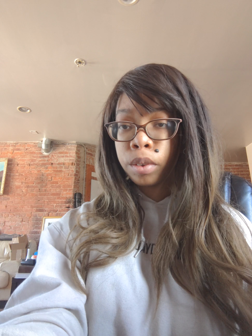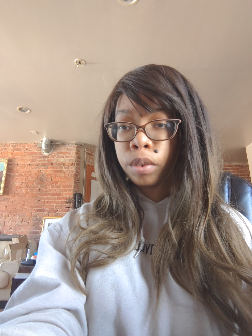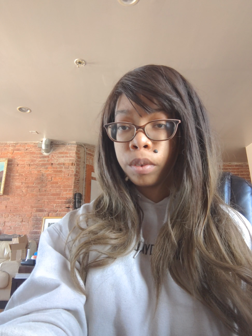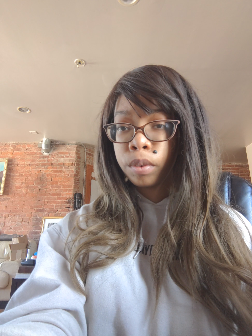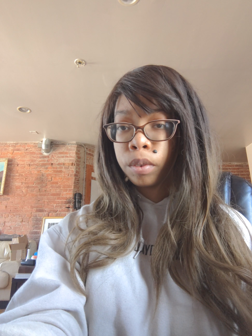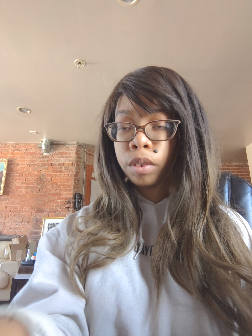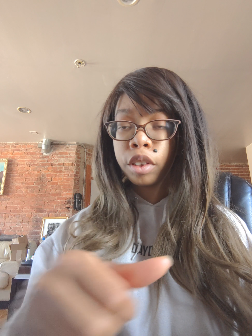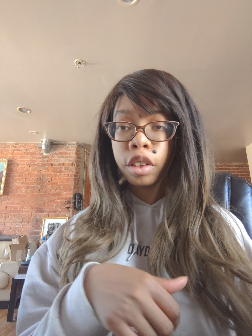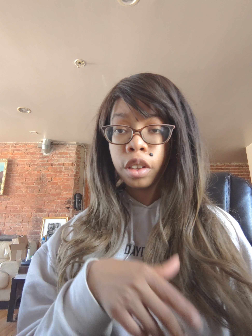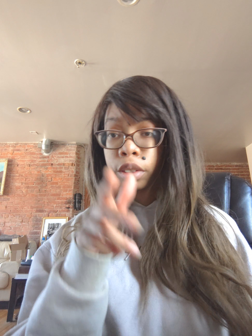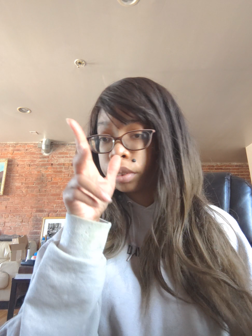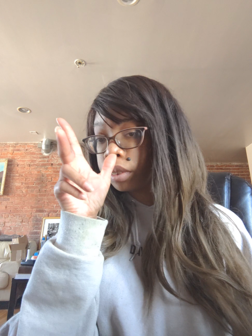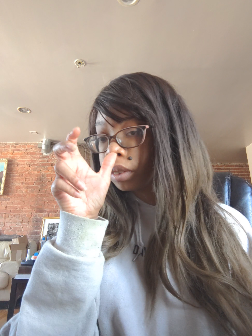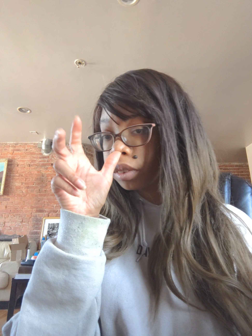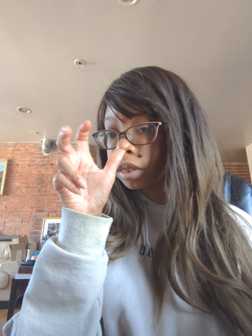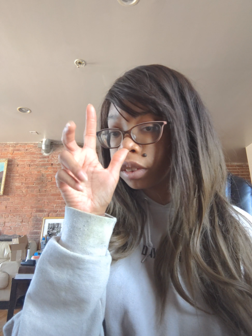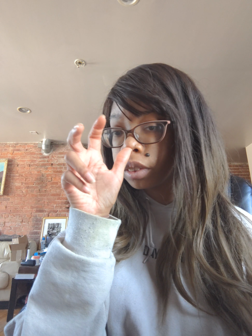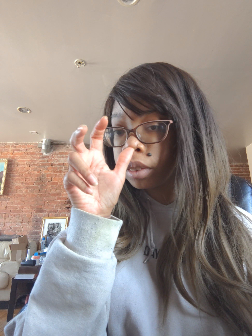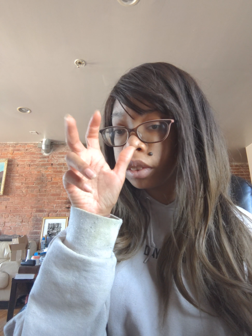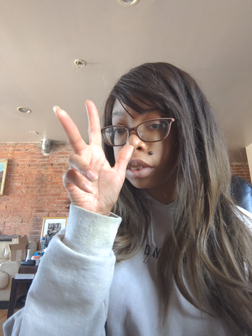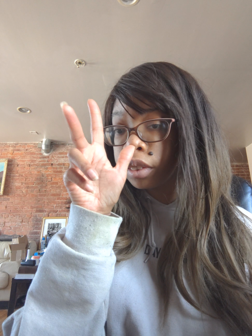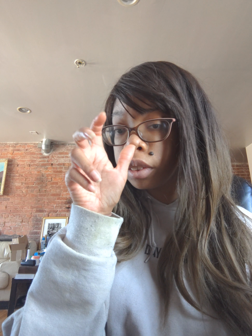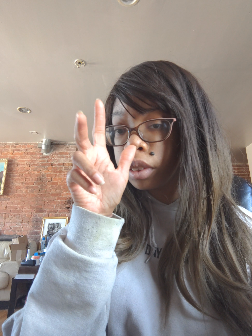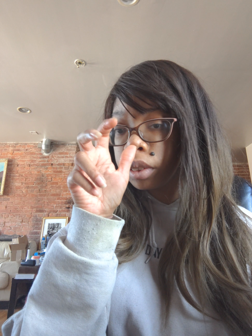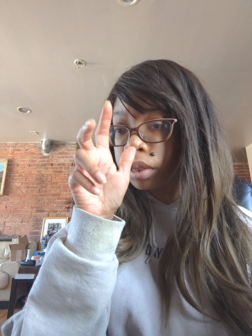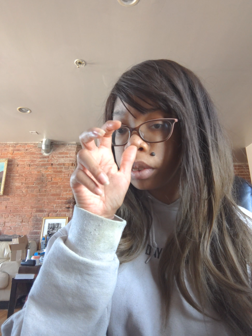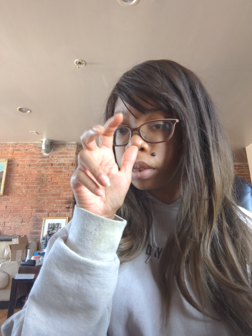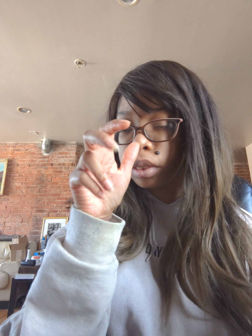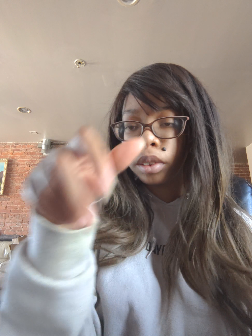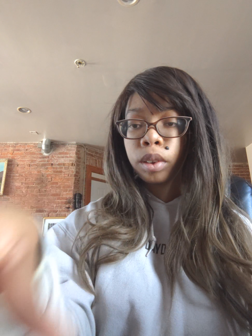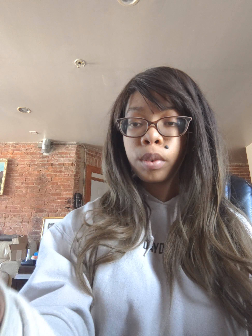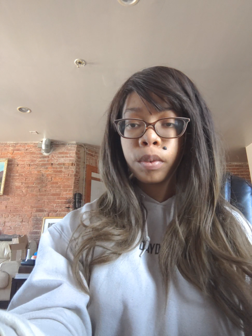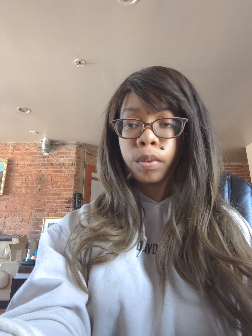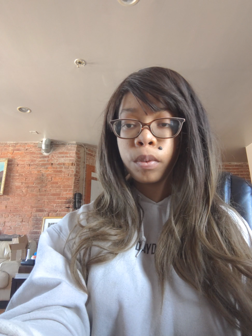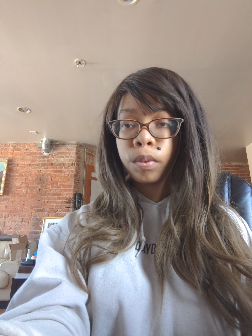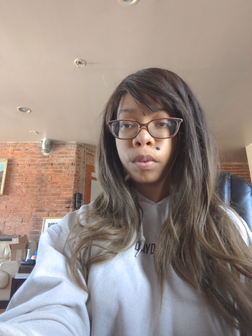bug